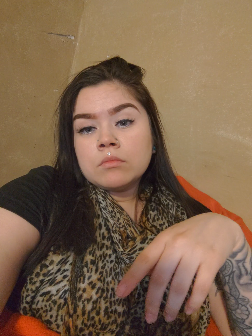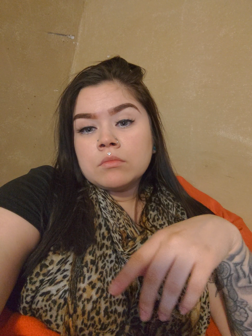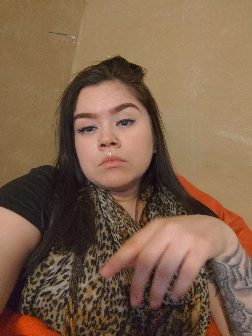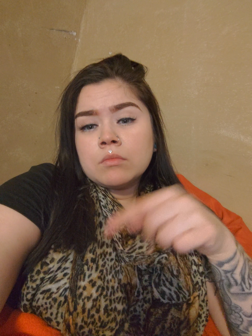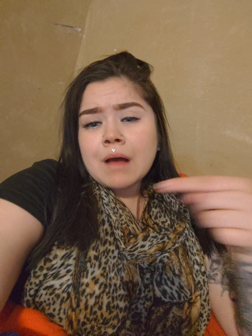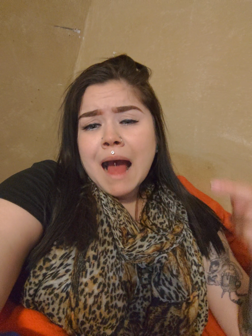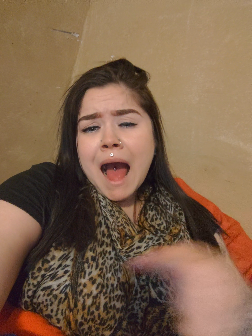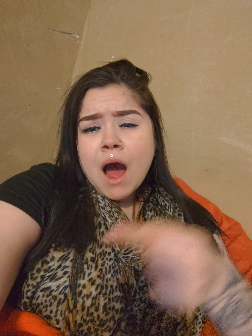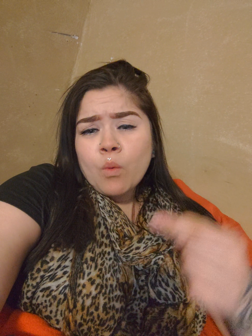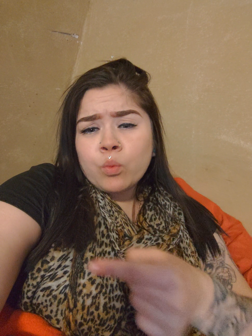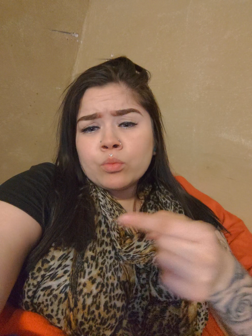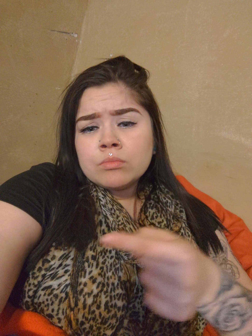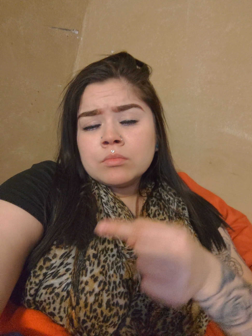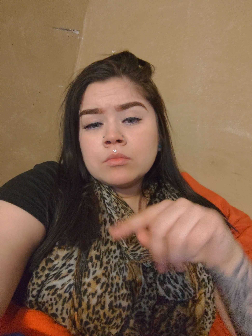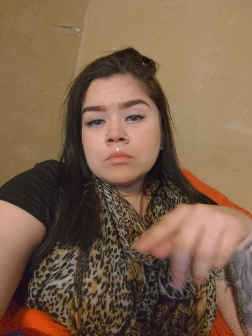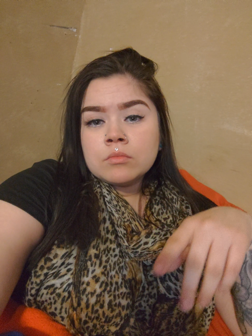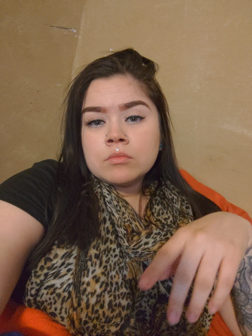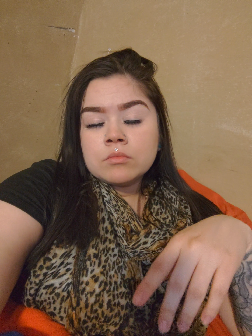owie